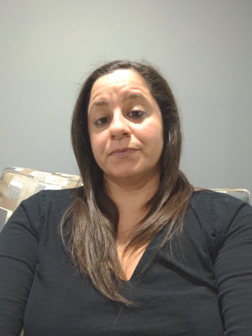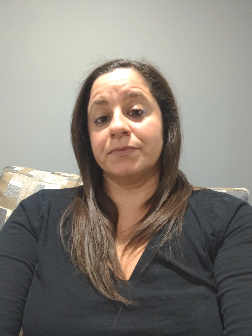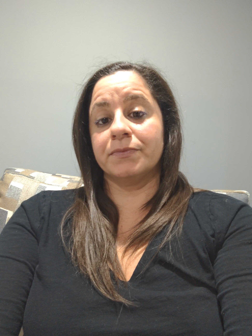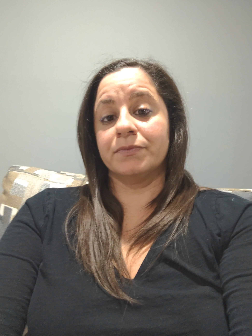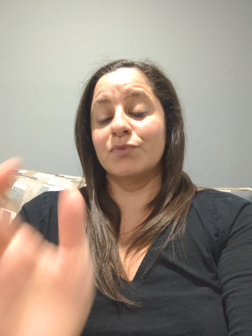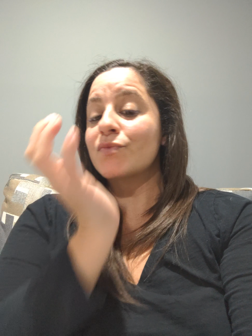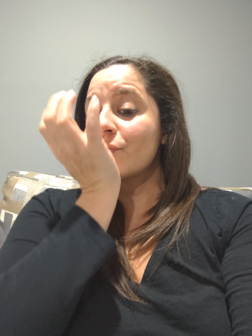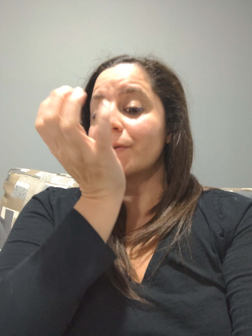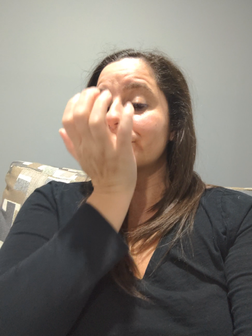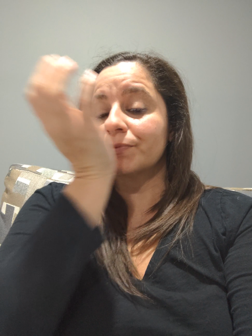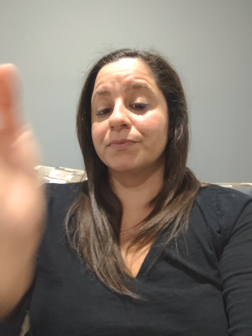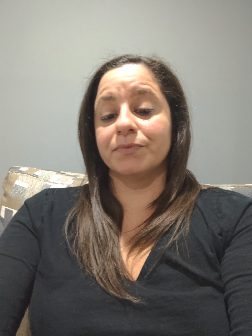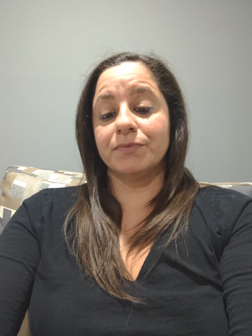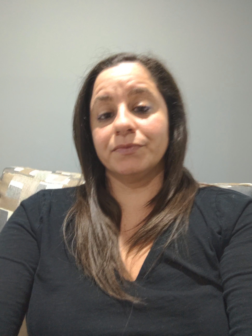grass